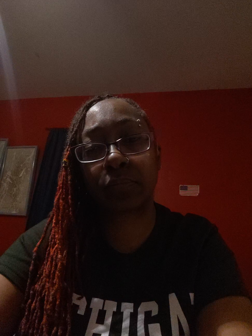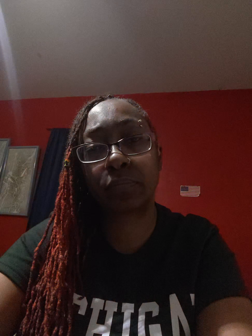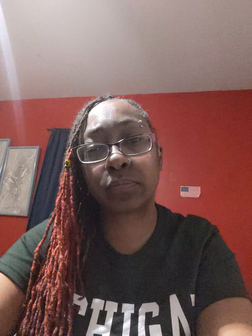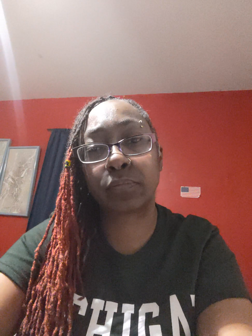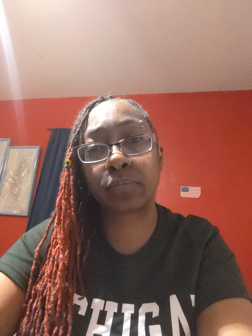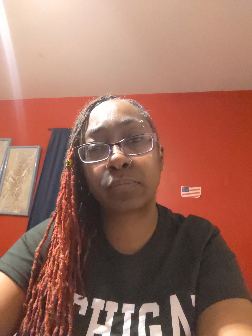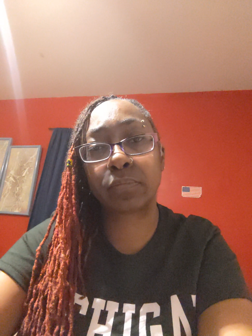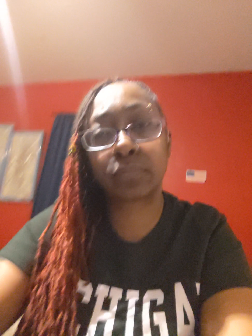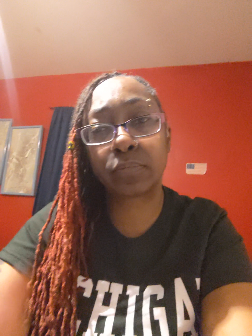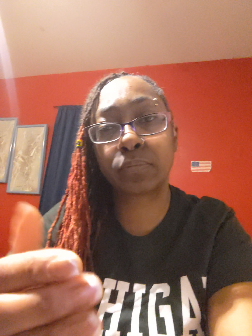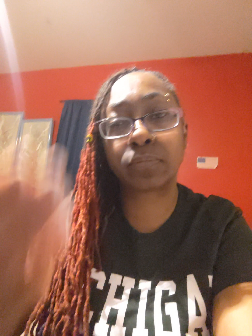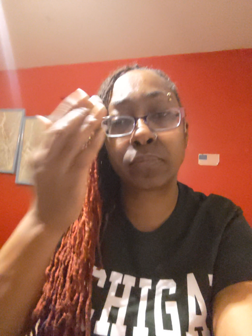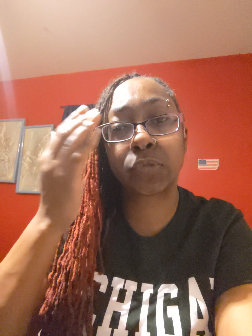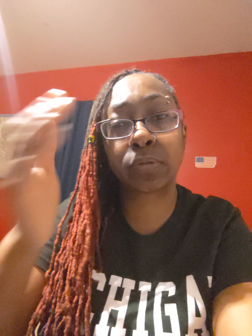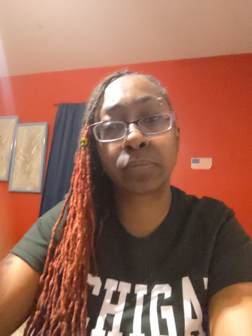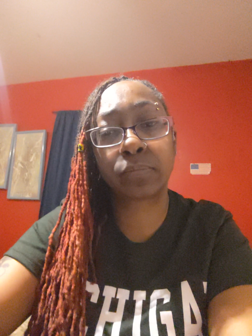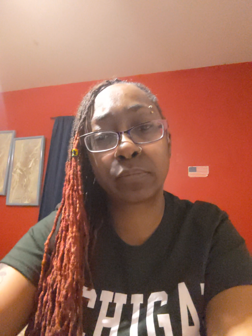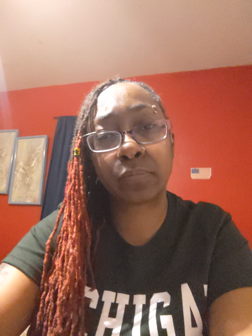morning